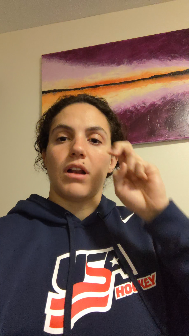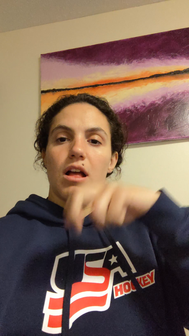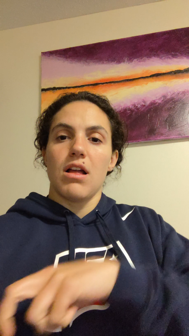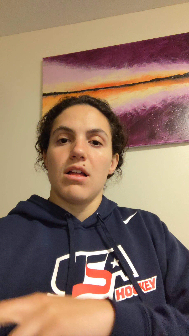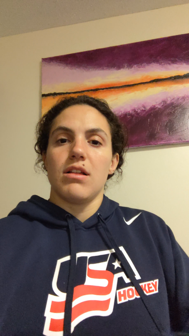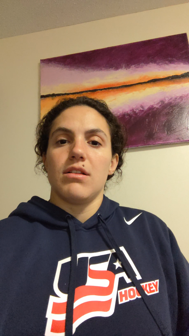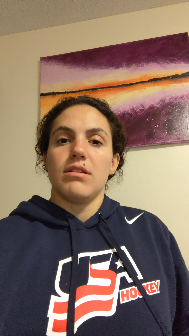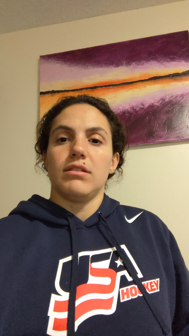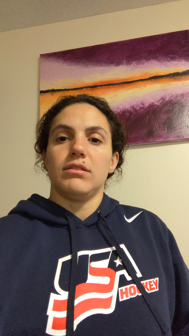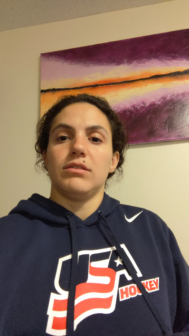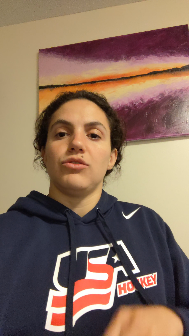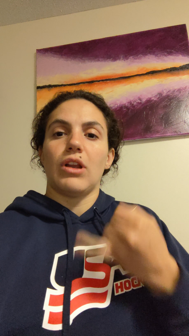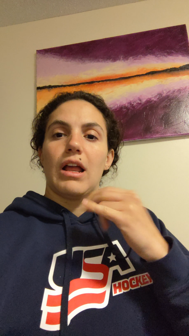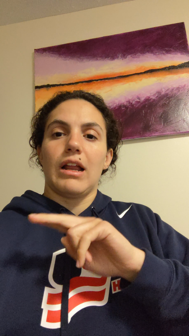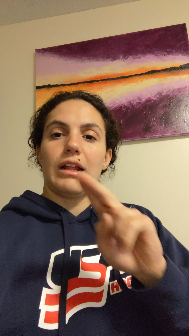jelly